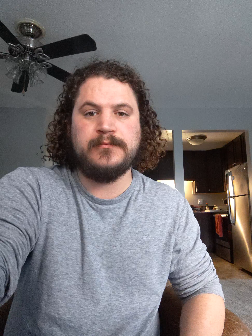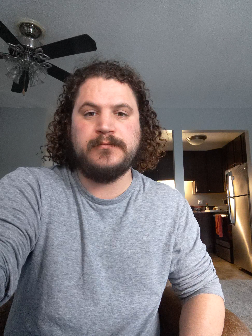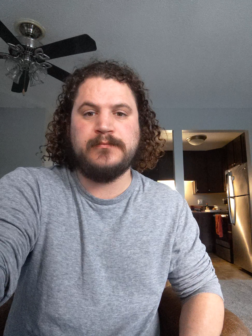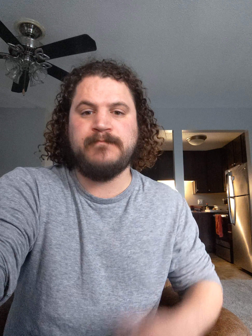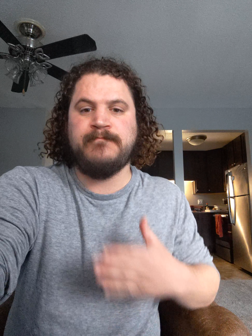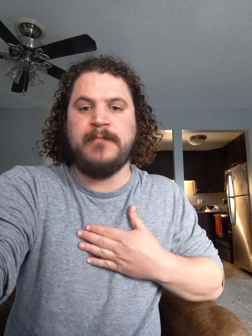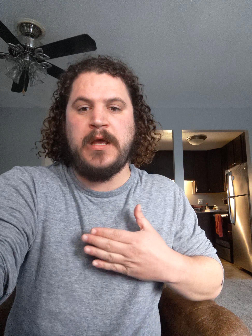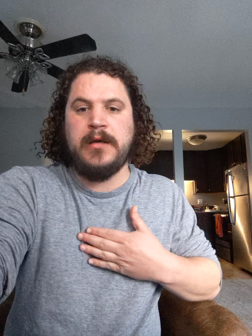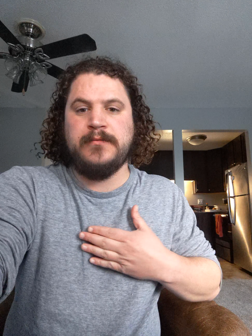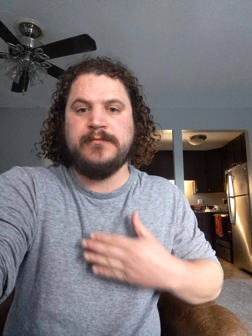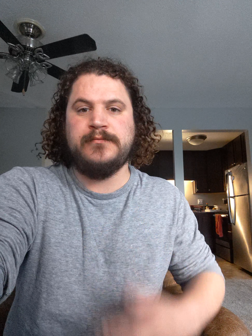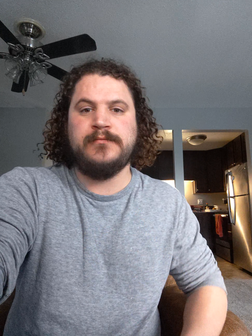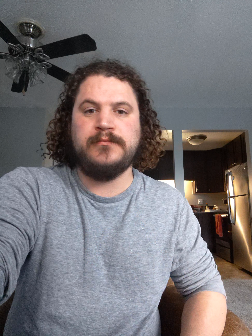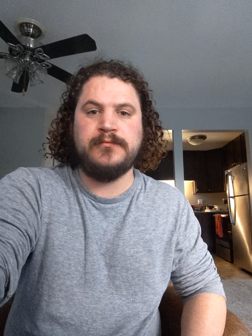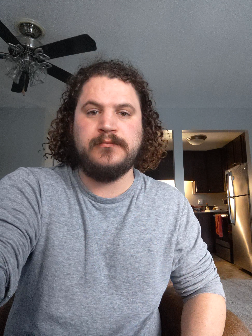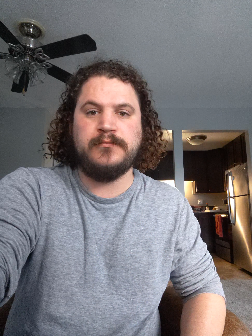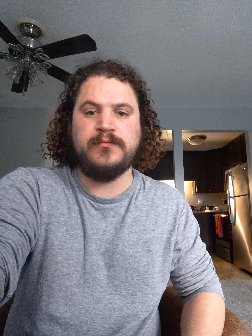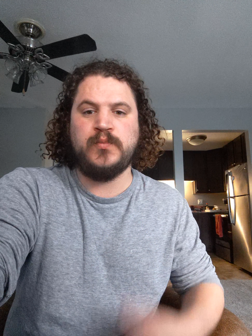my